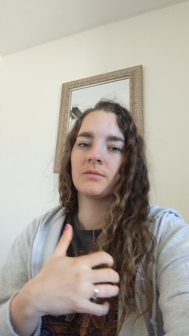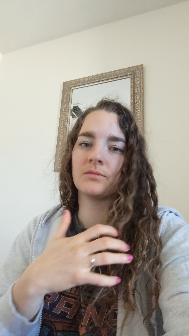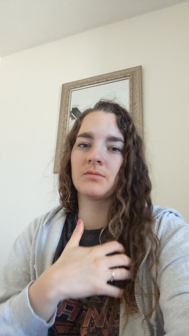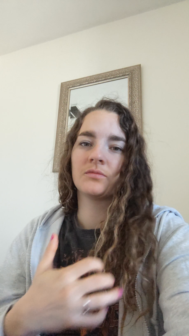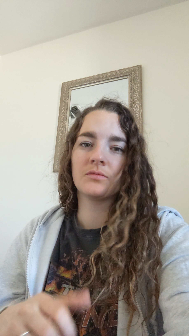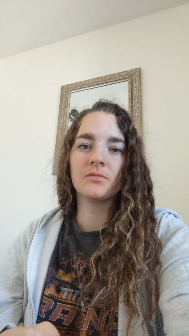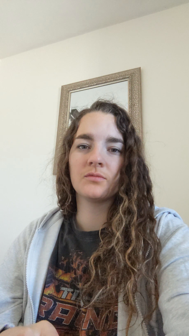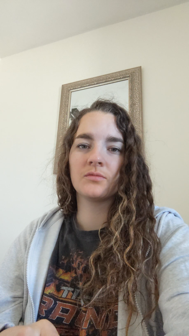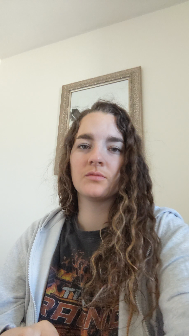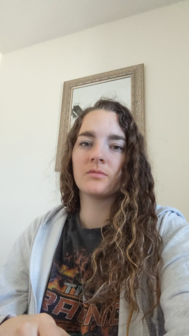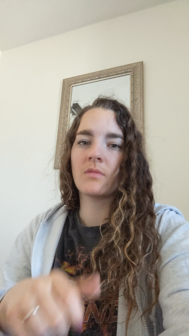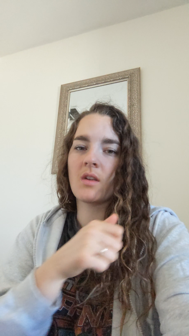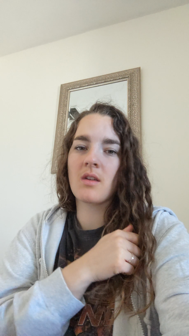hug